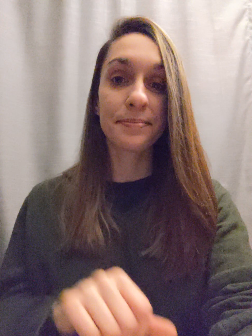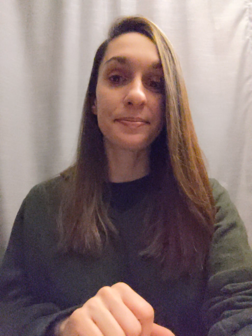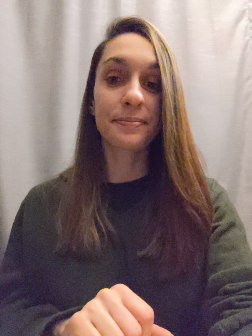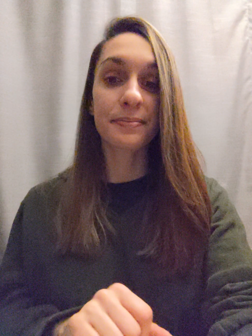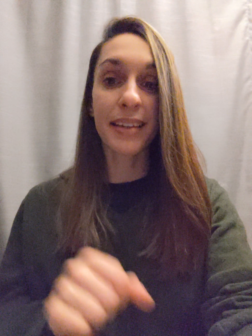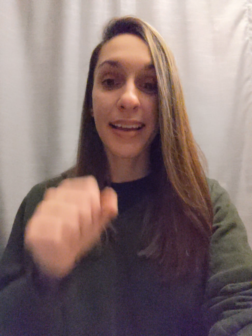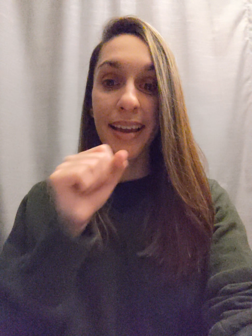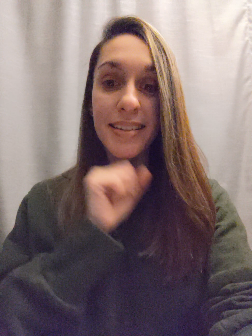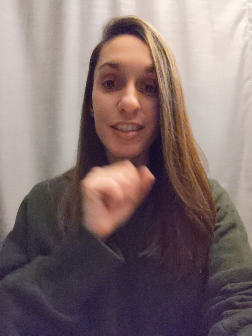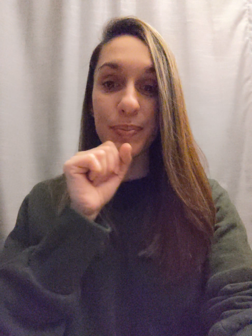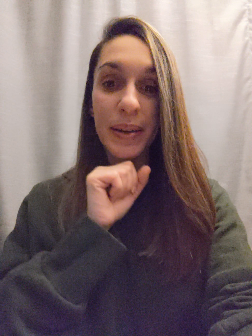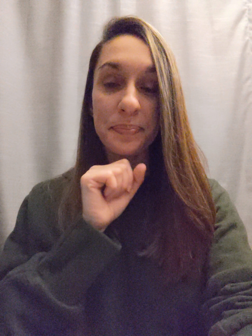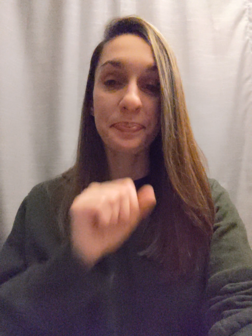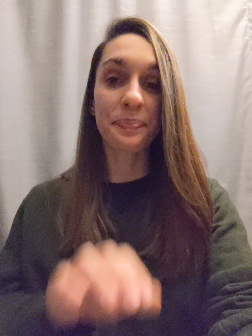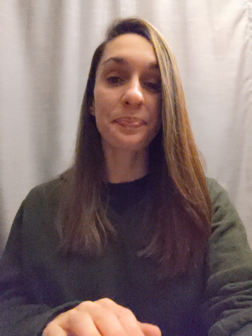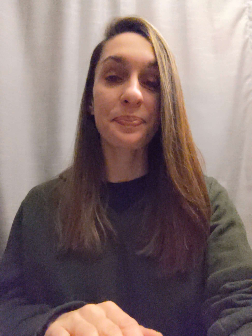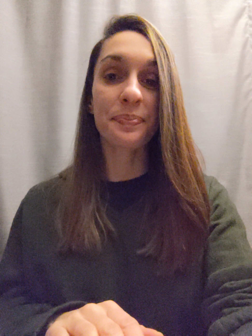ice cream